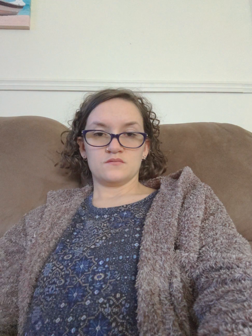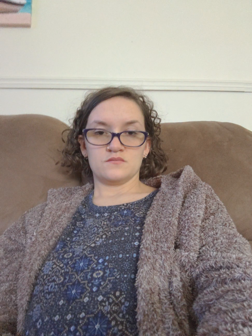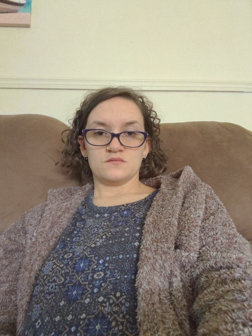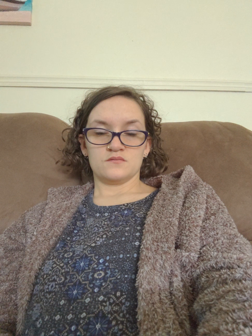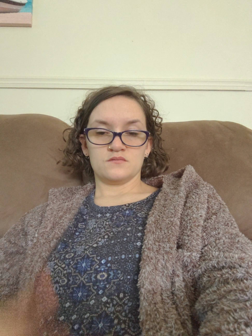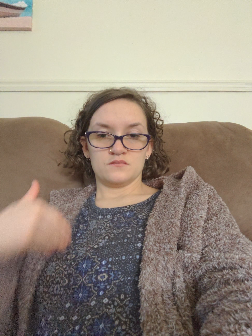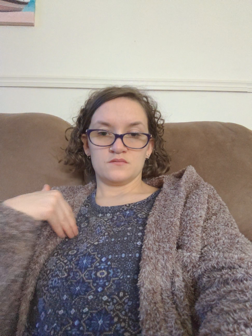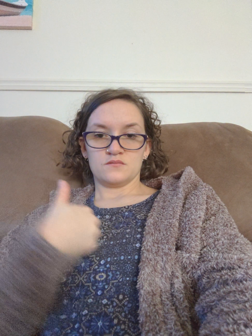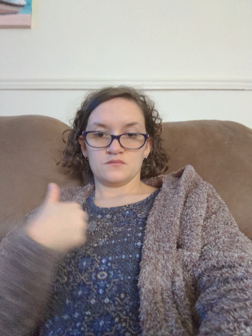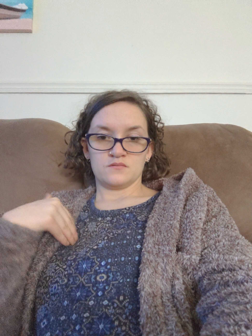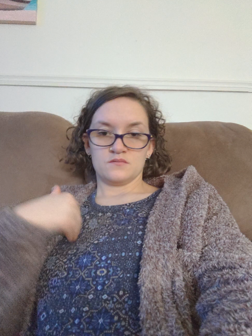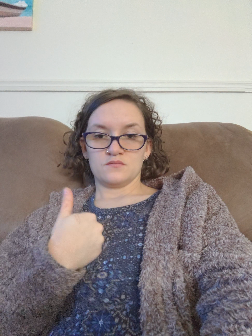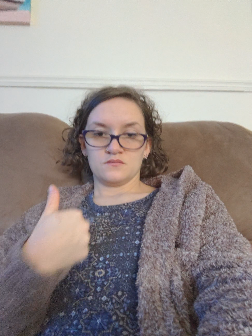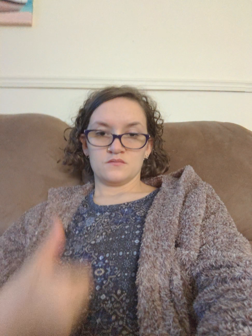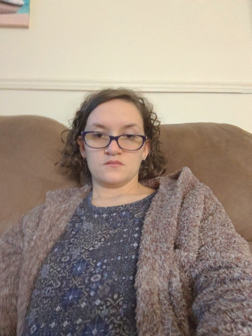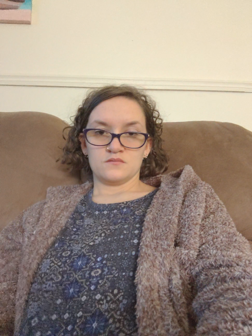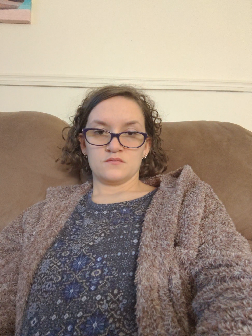animal